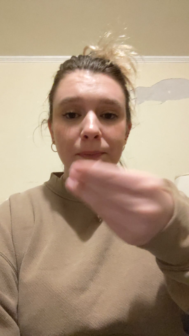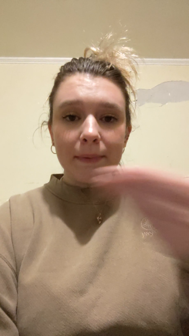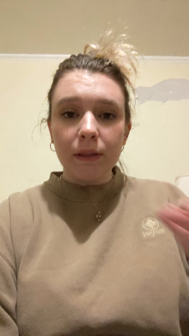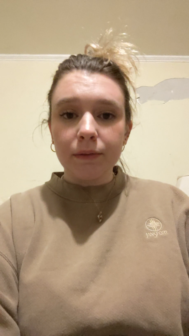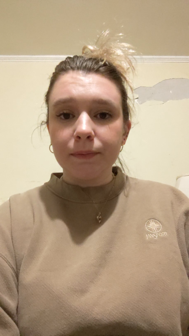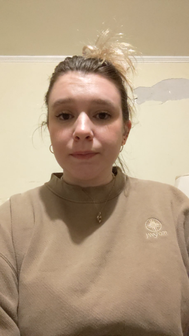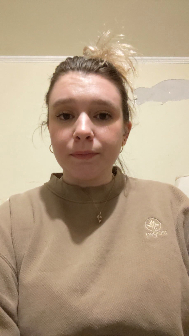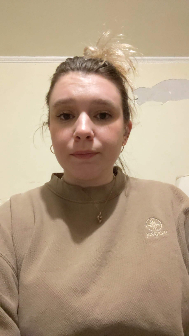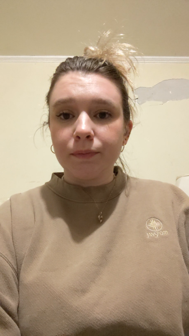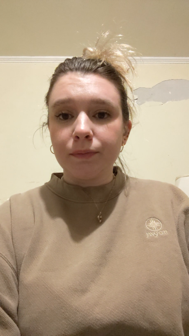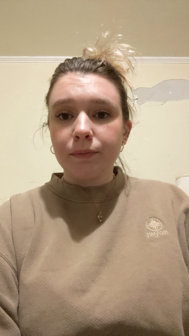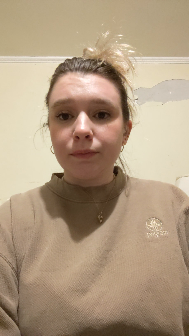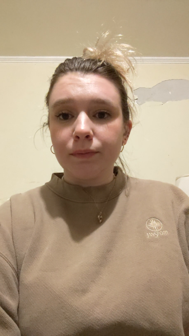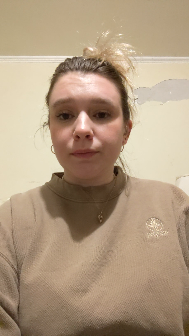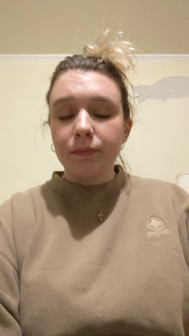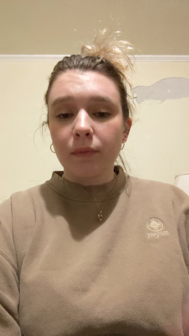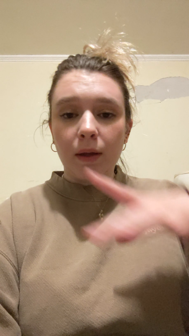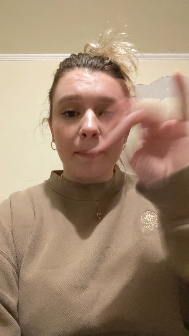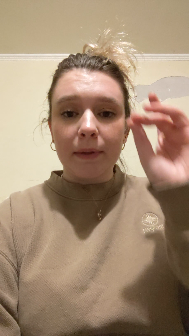pick